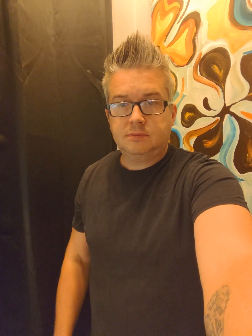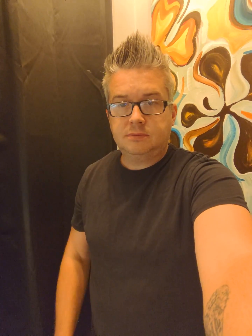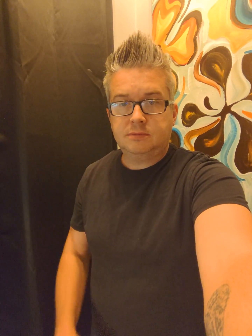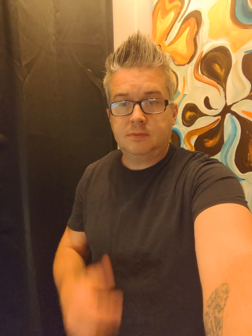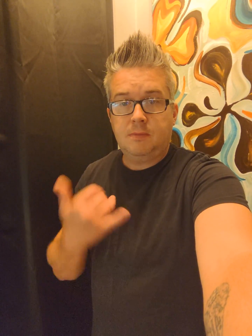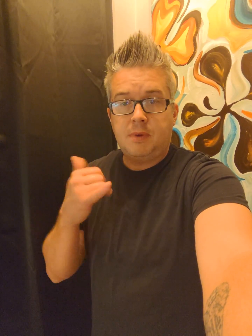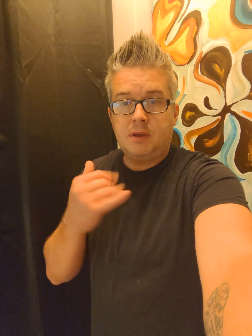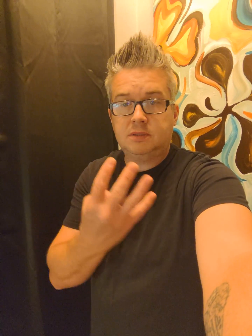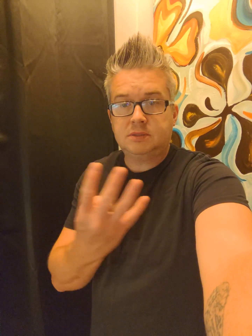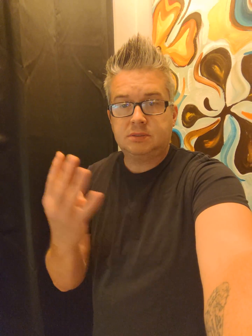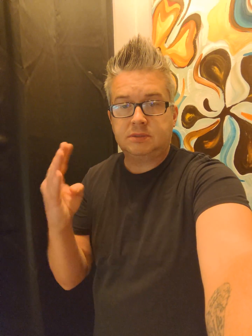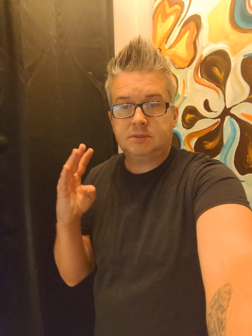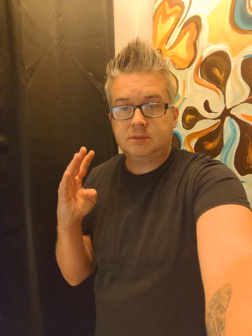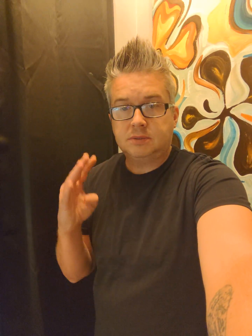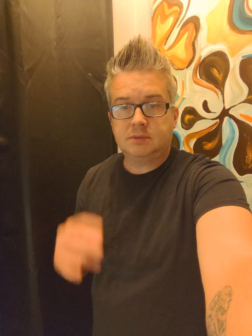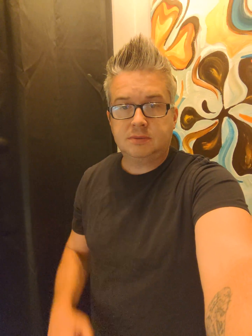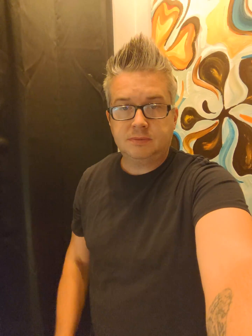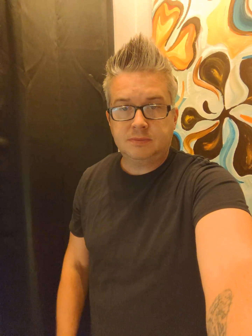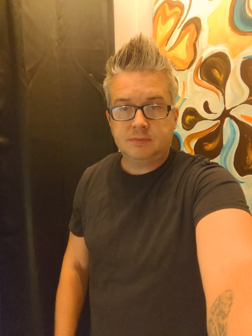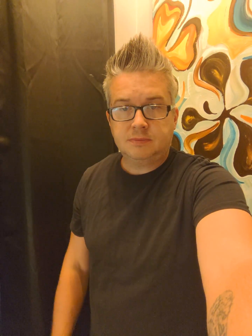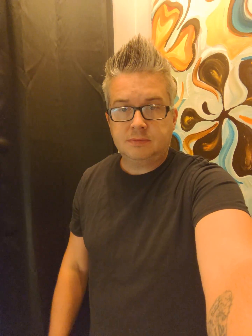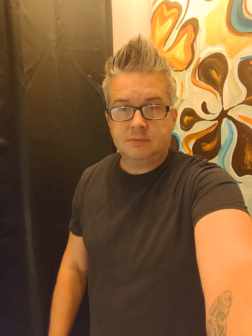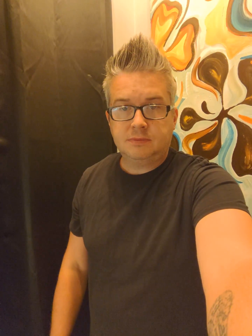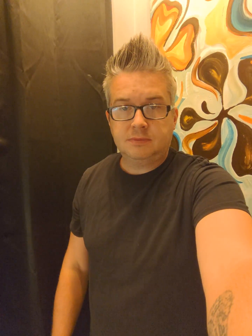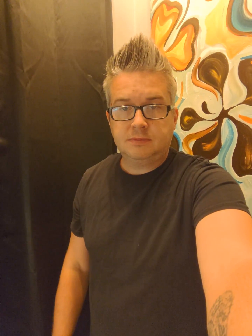playpen